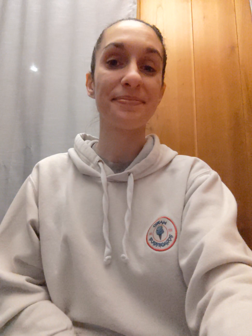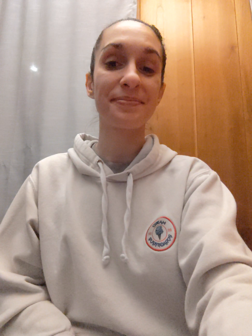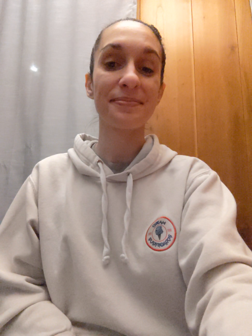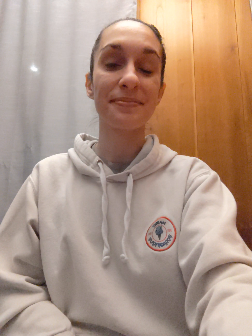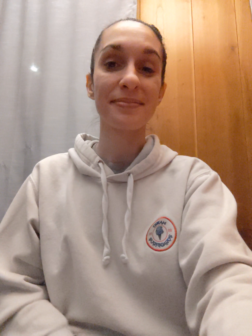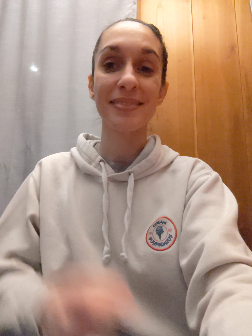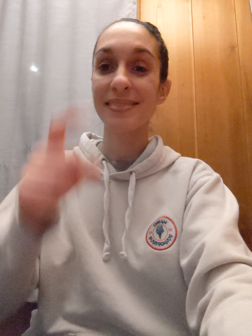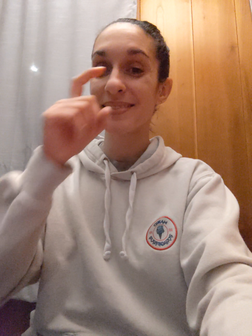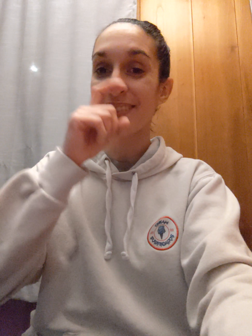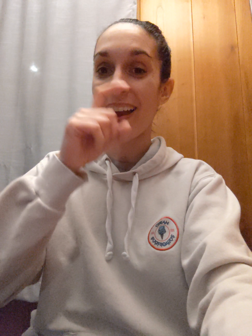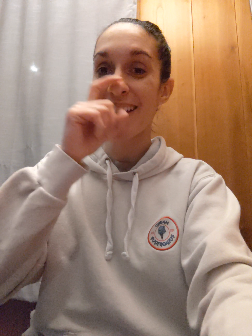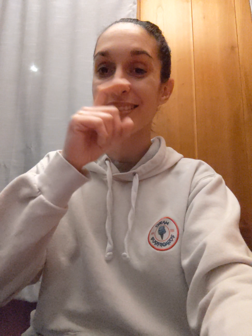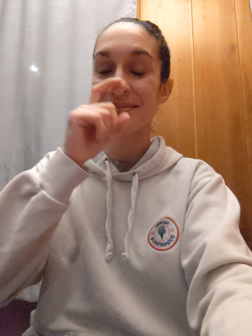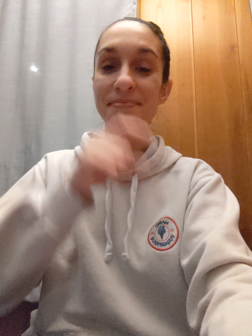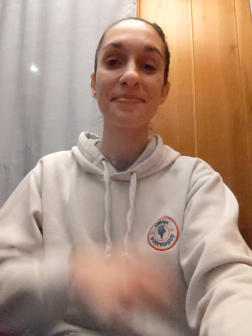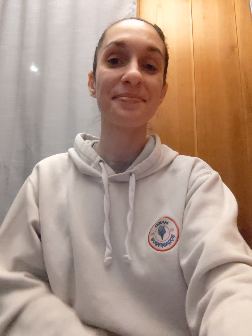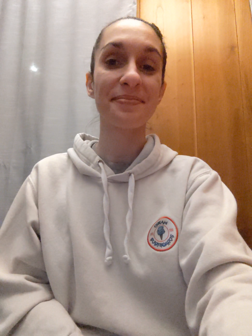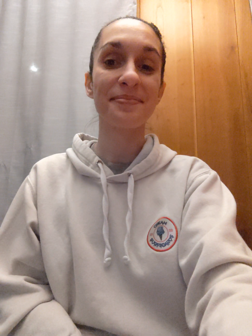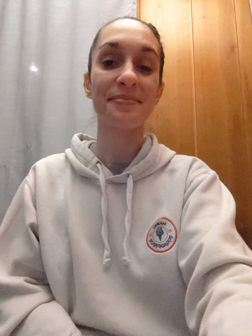doll